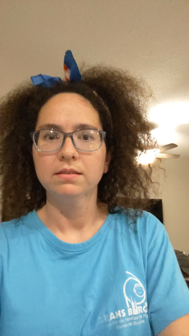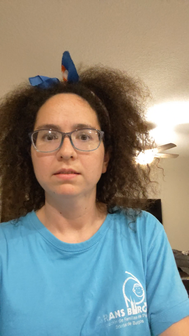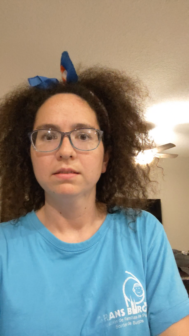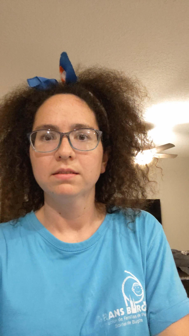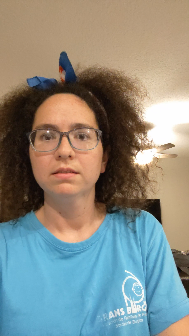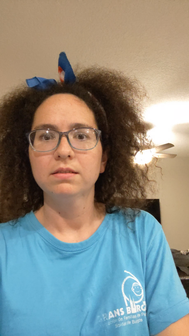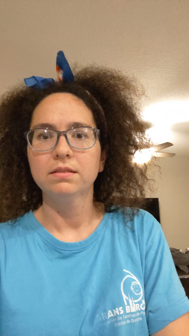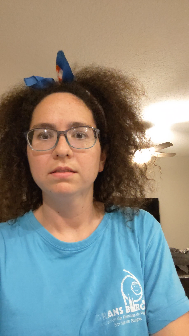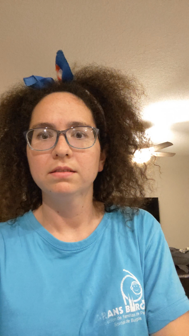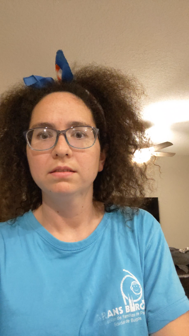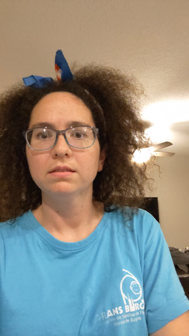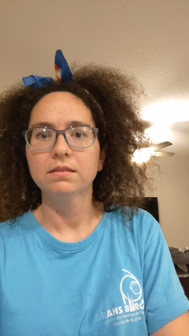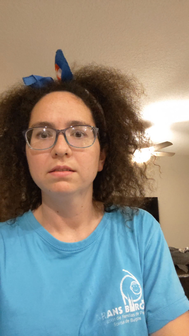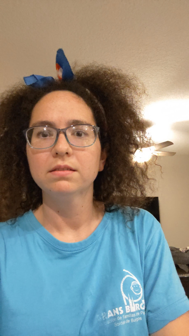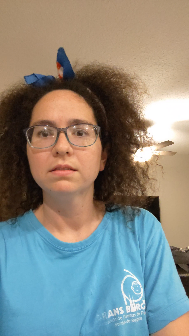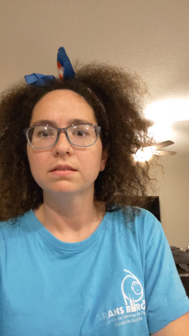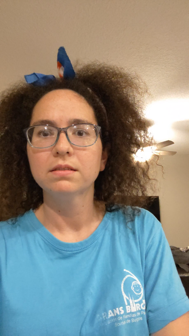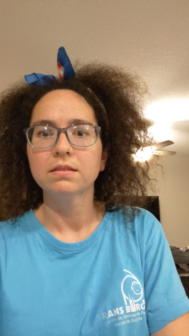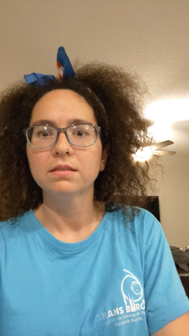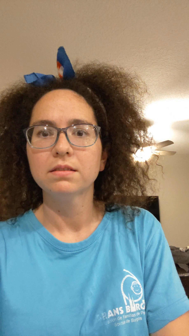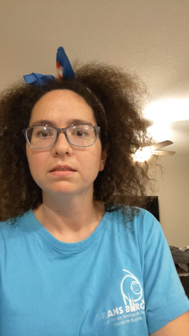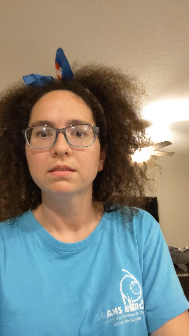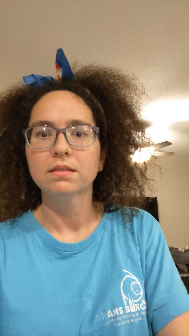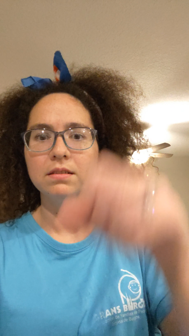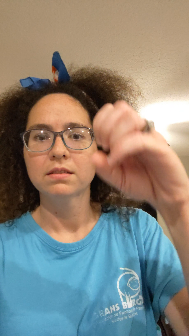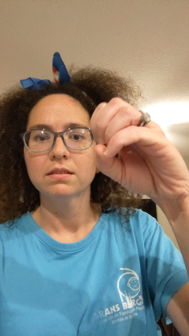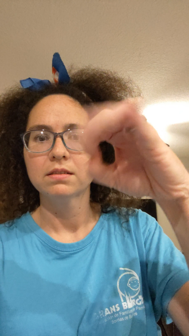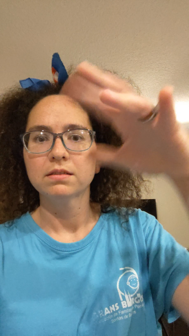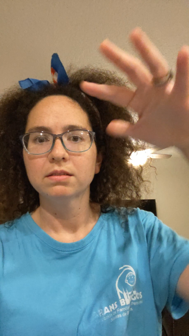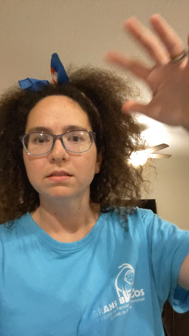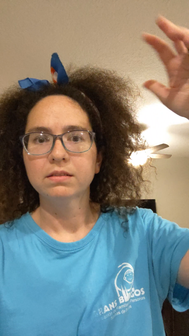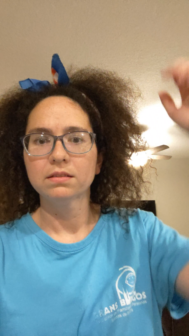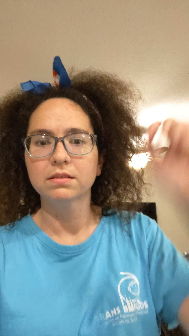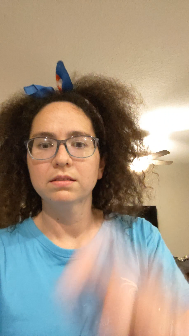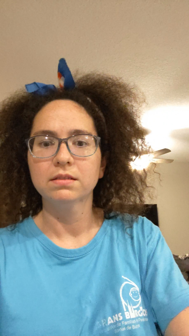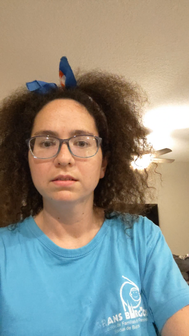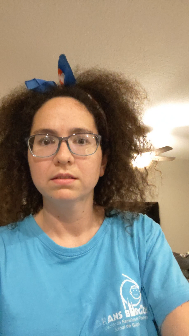bubbles